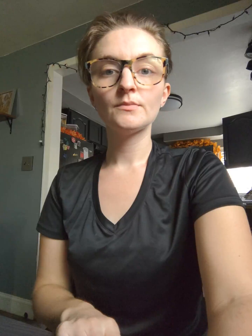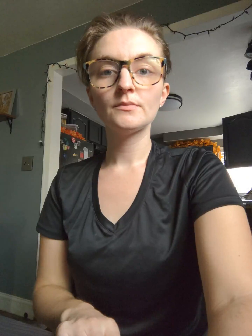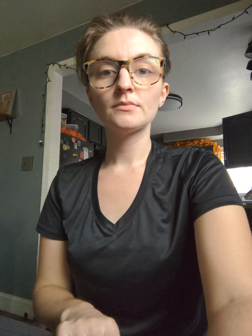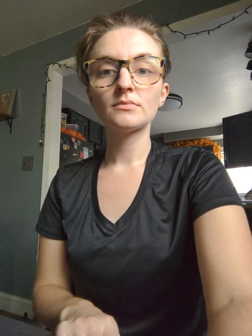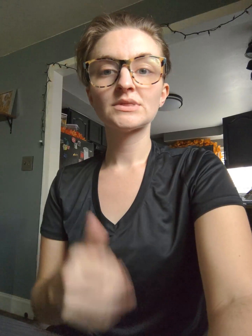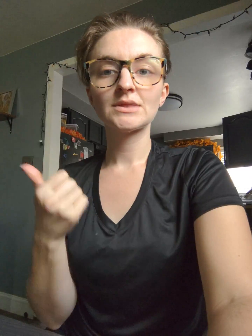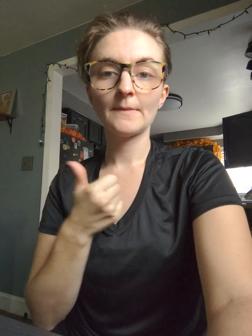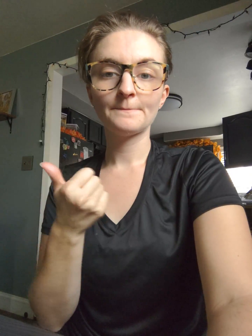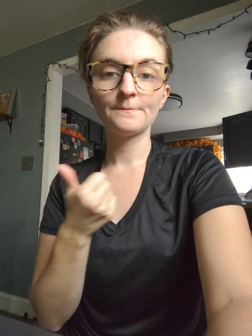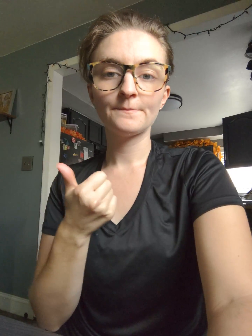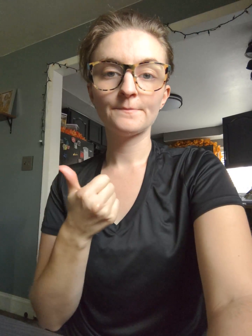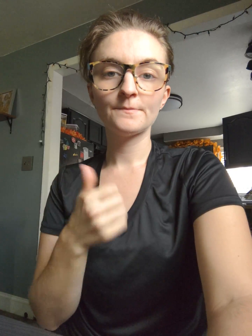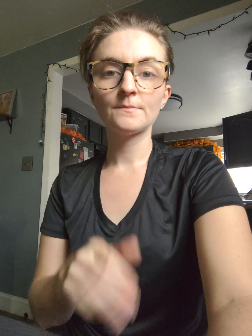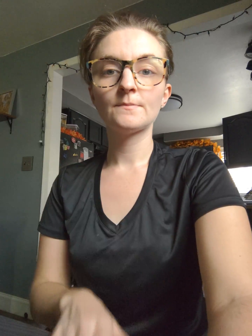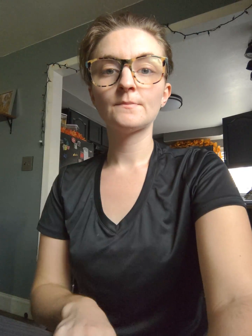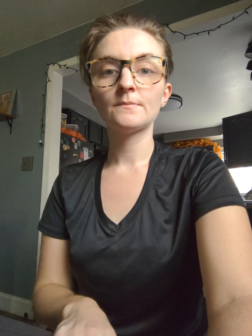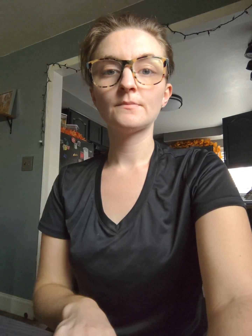game